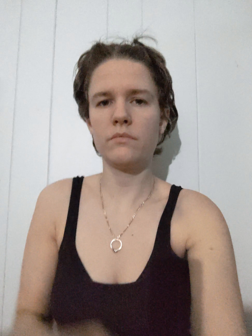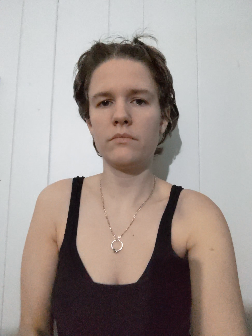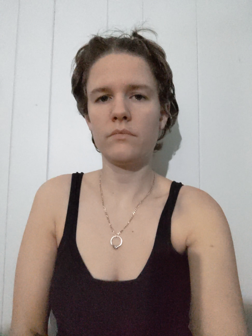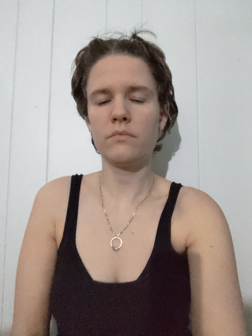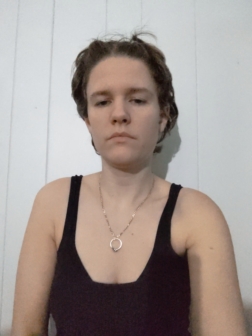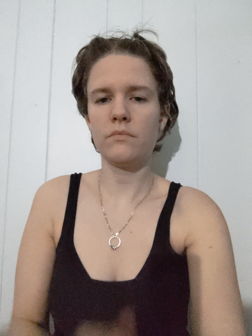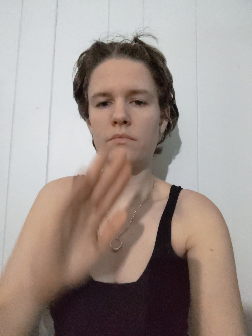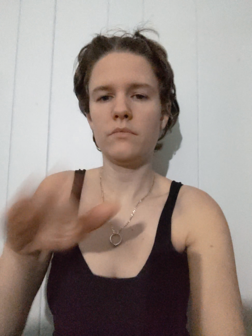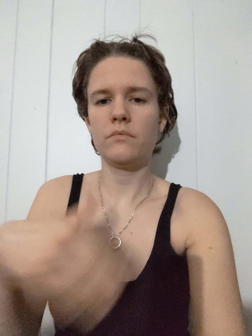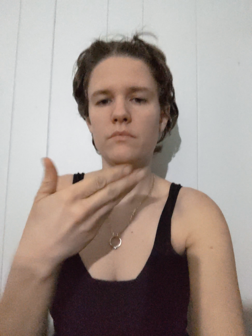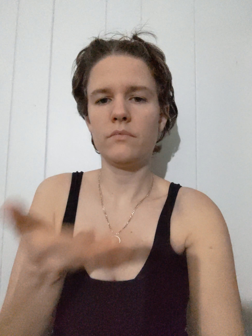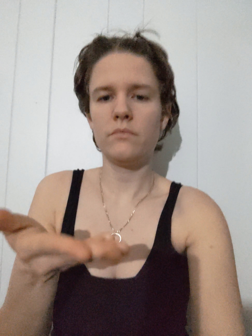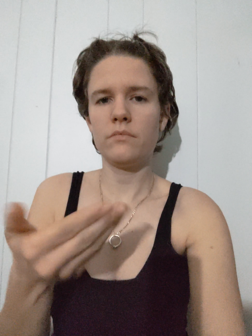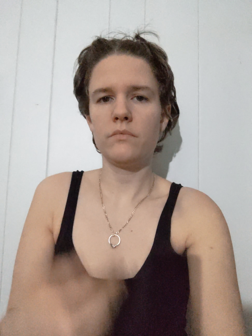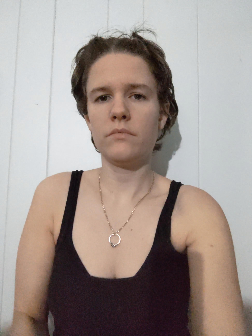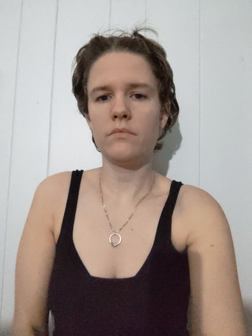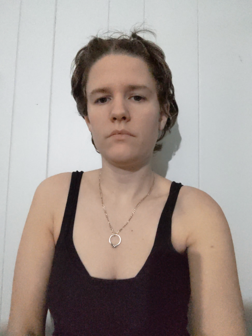all